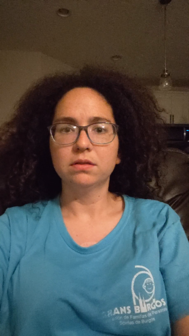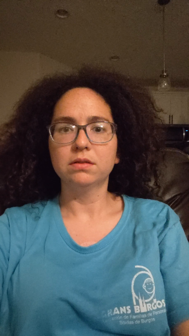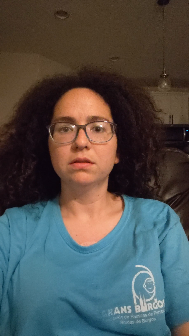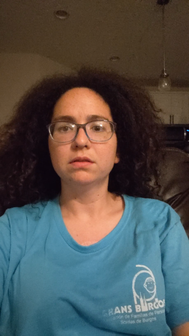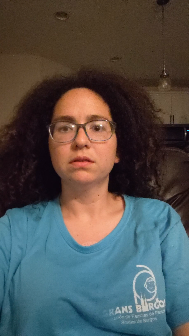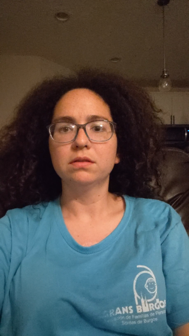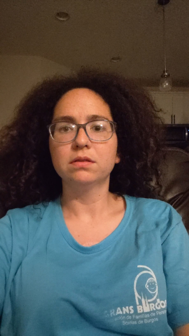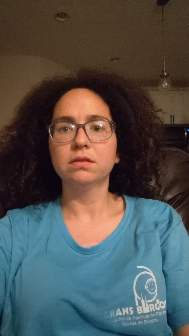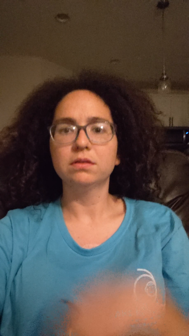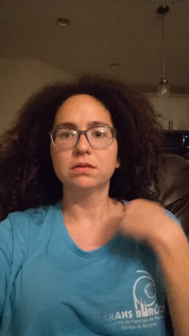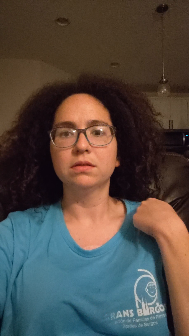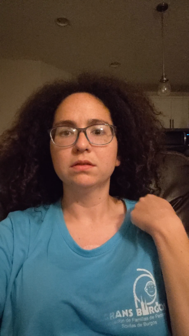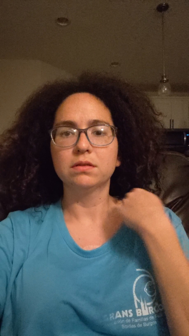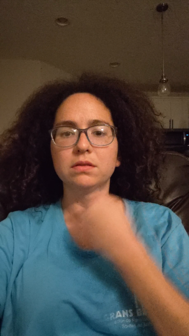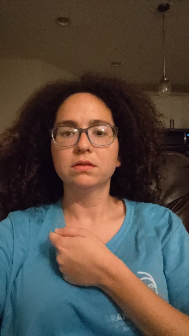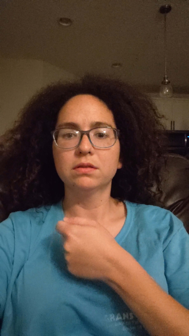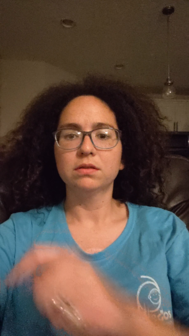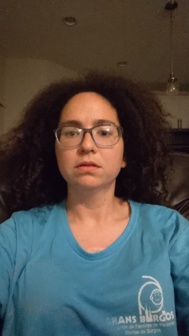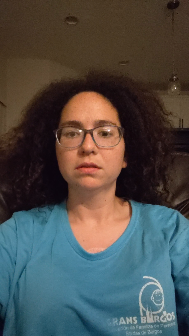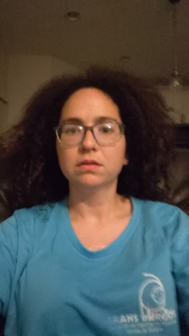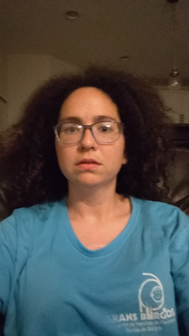coats